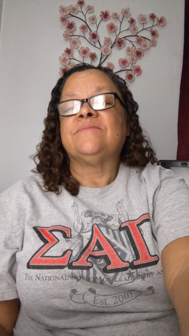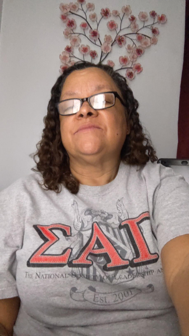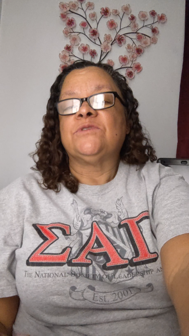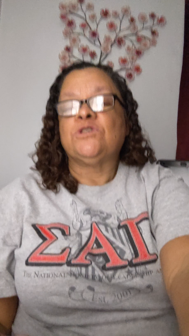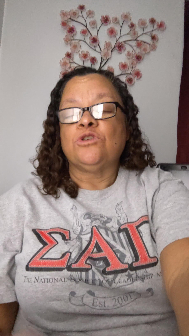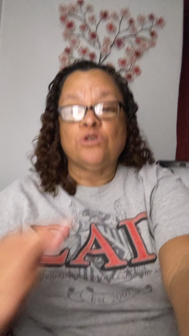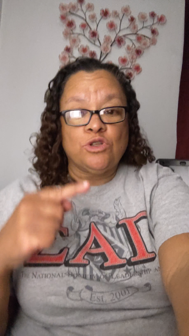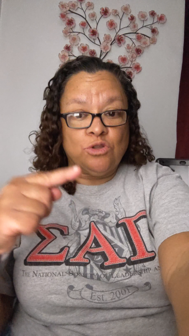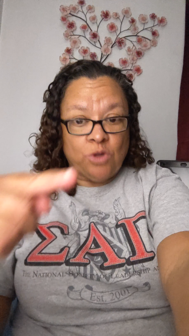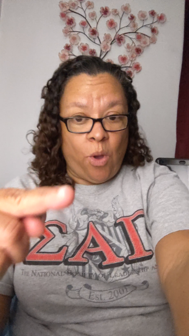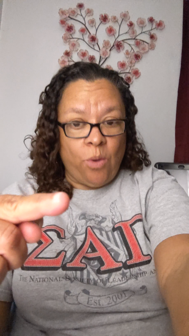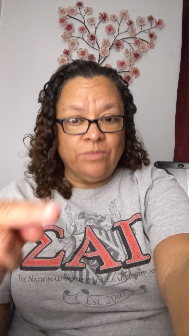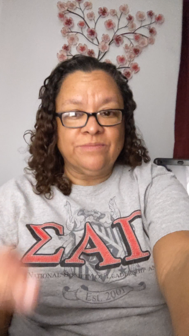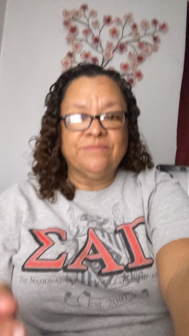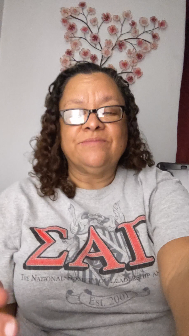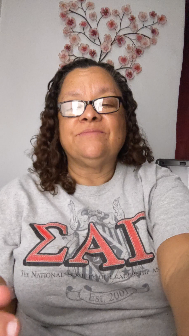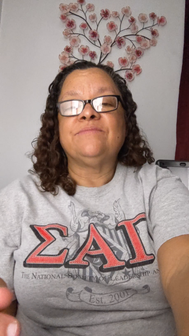show